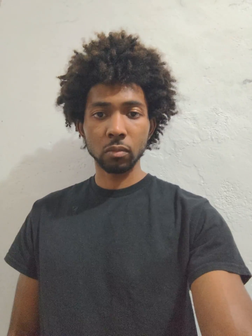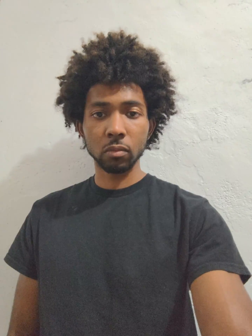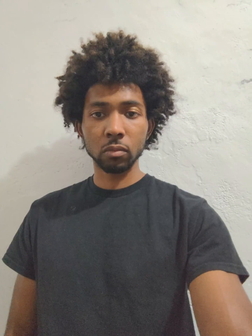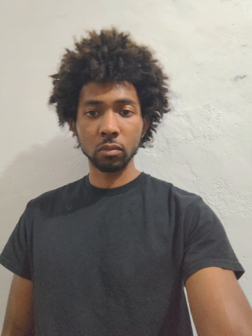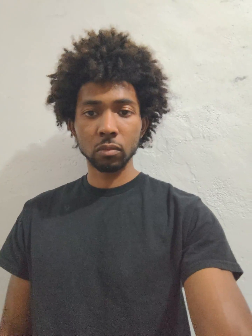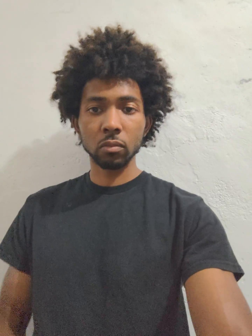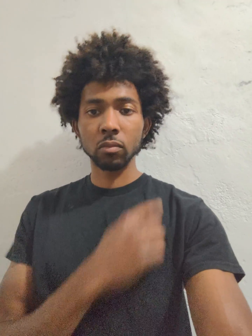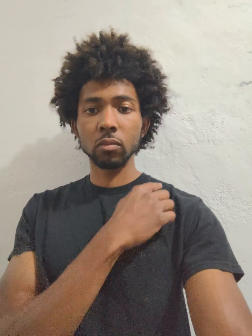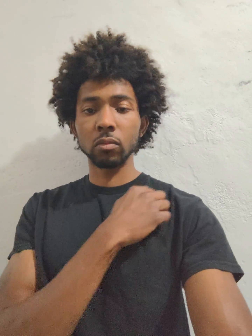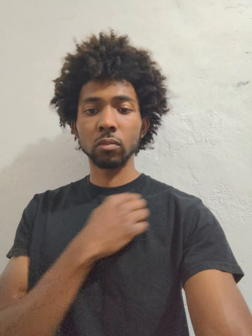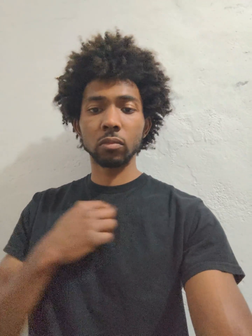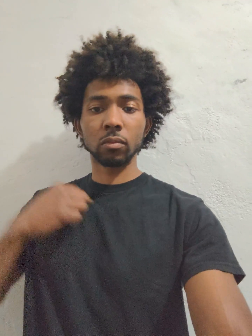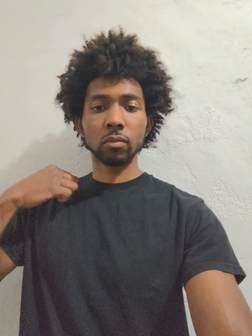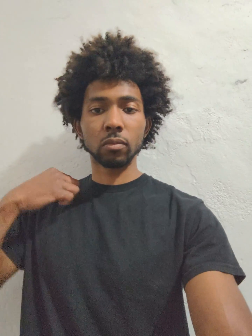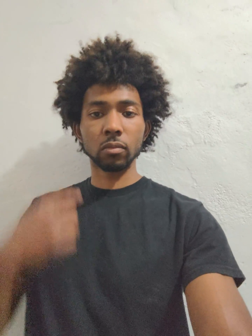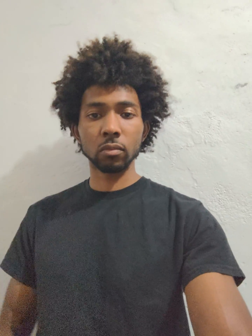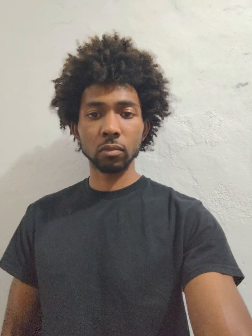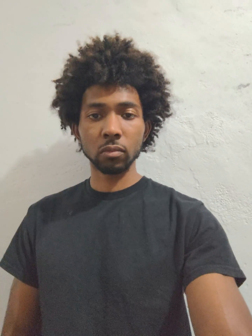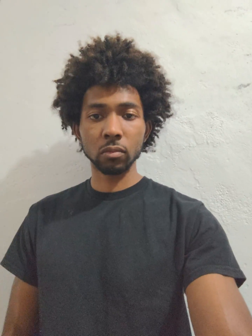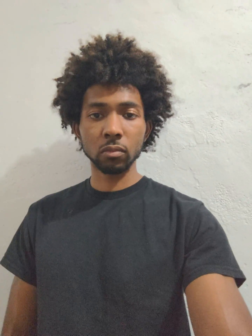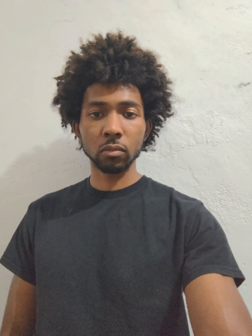necklace